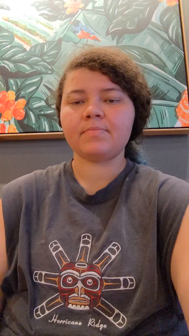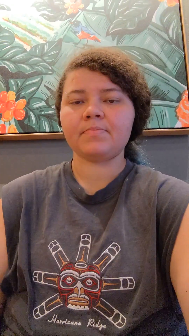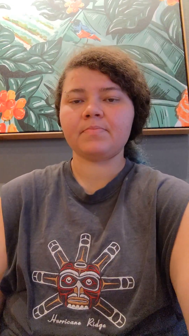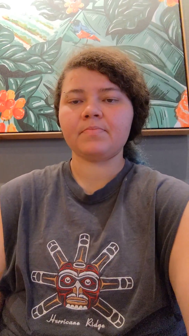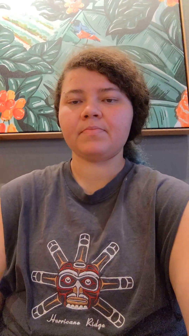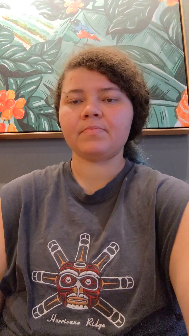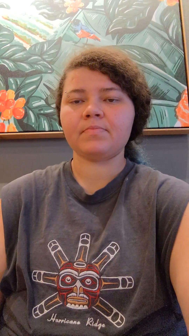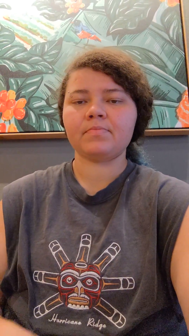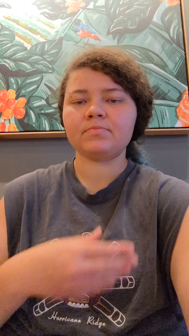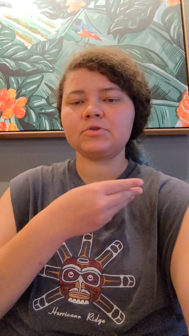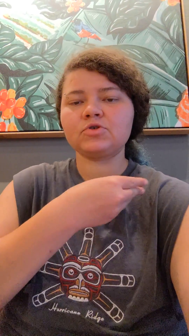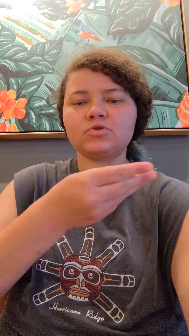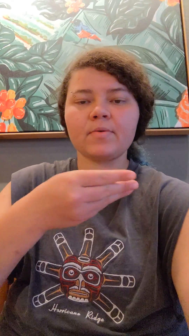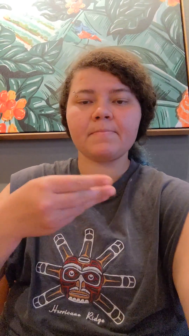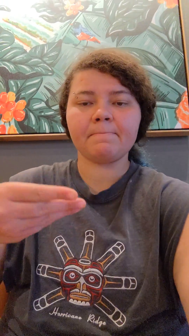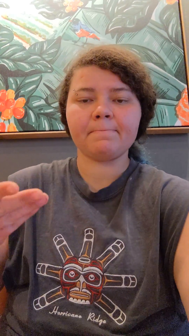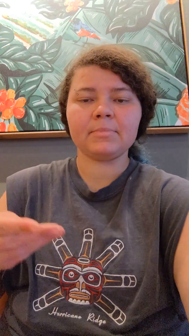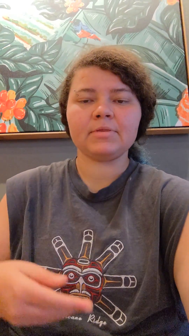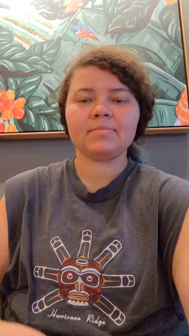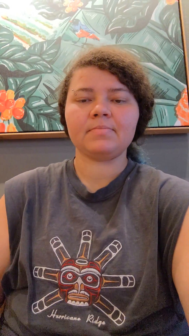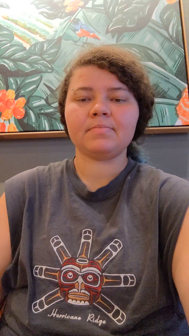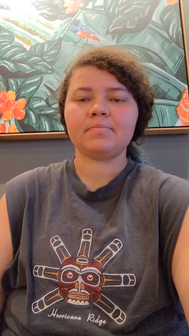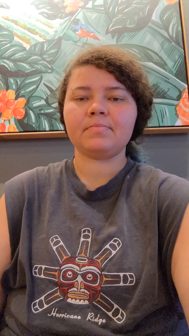shopping